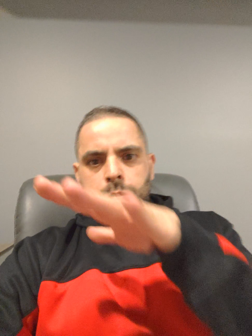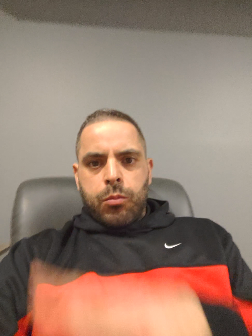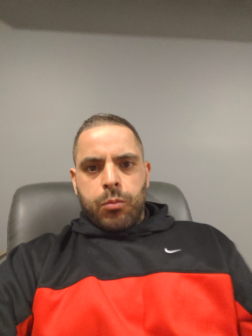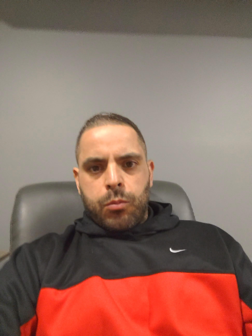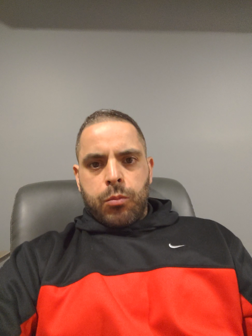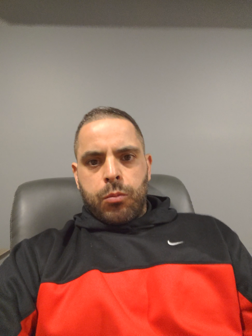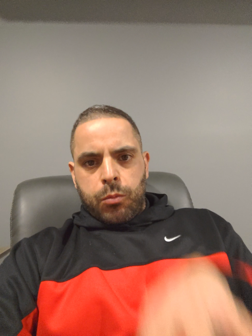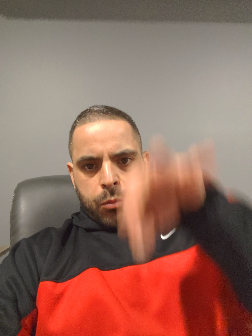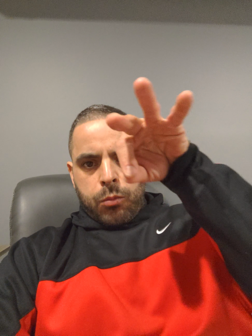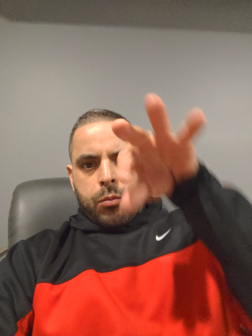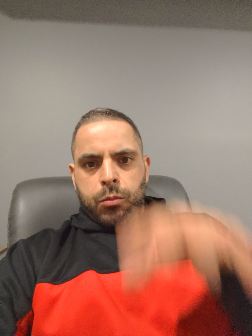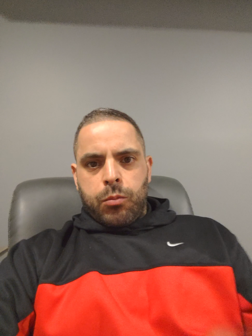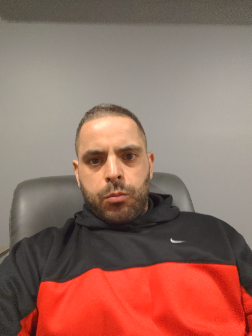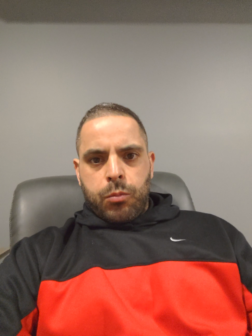find